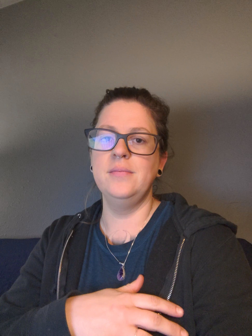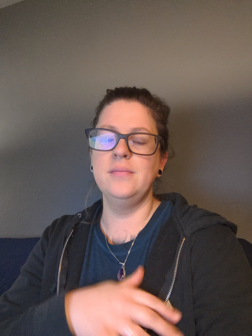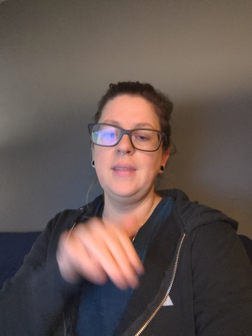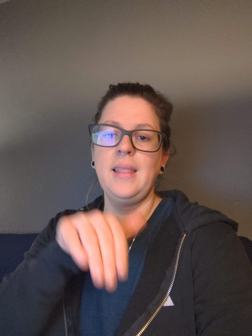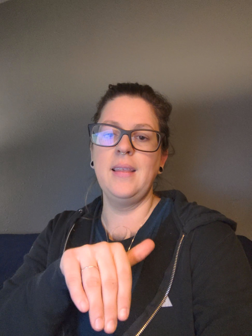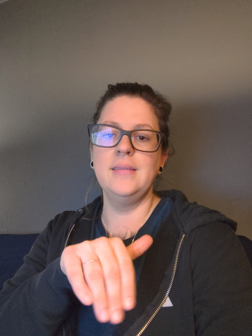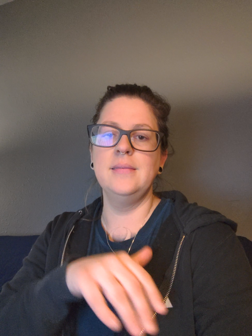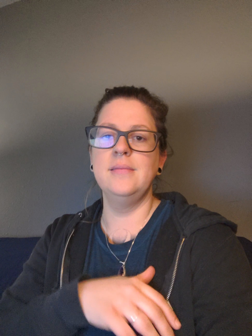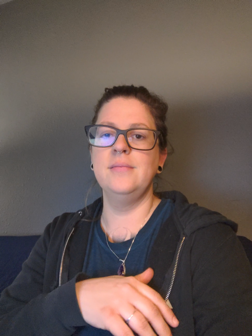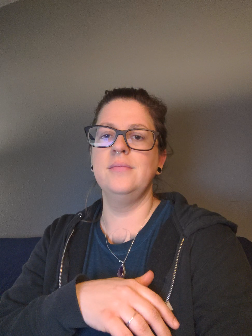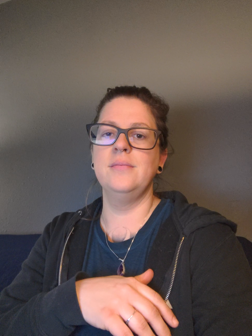night